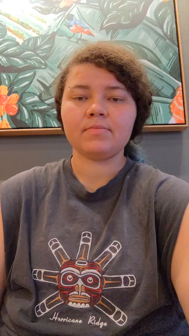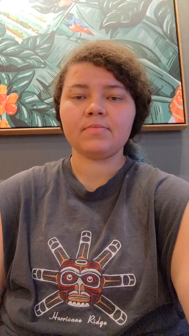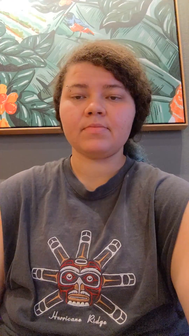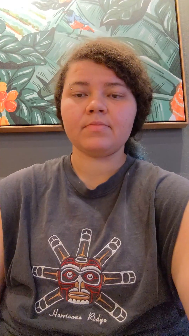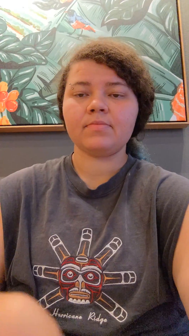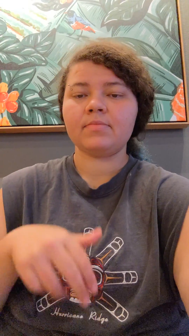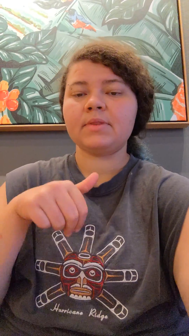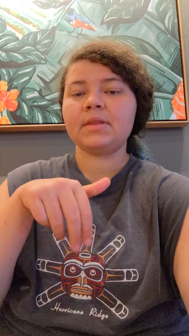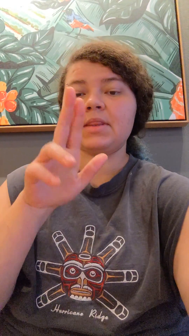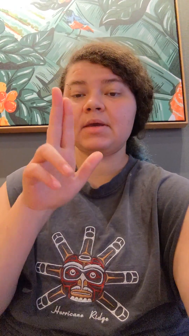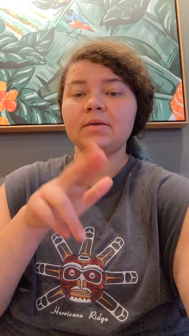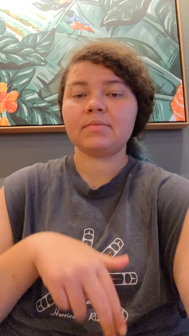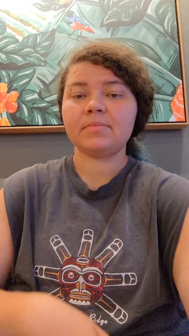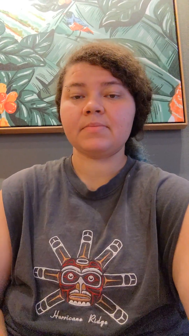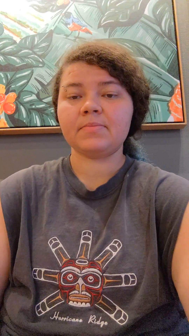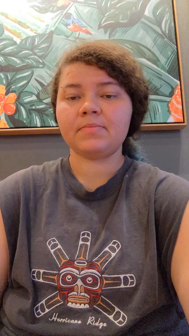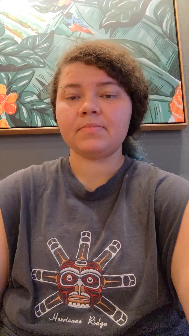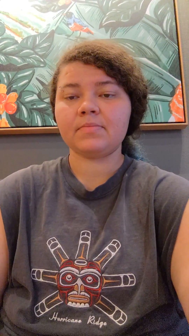lick